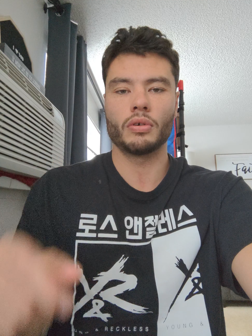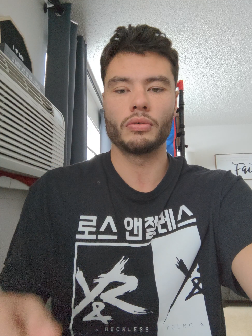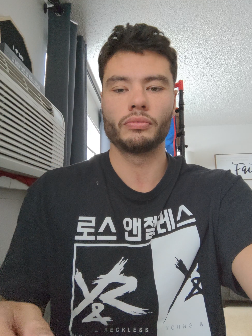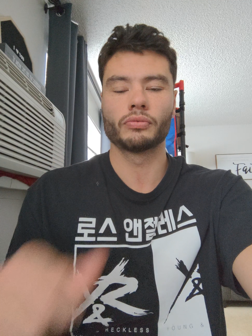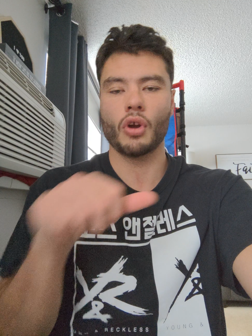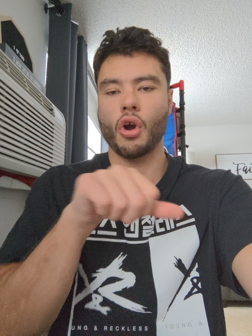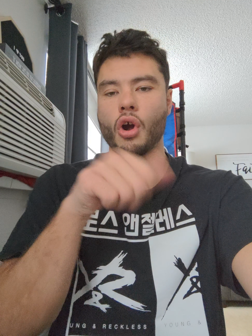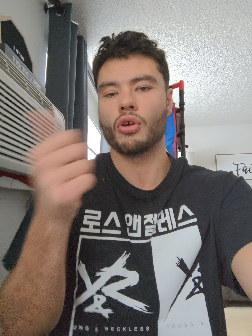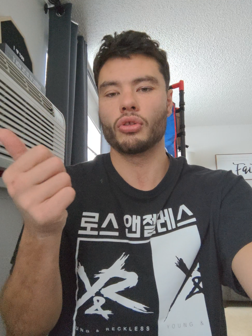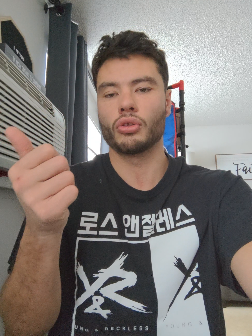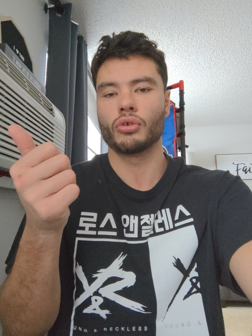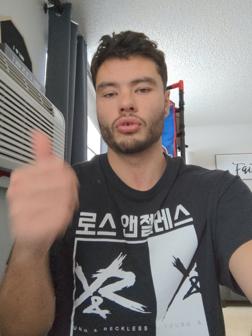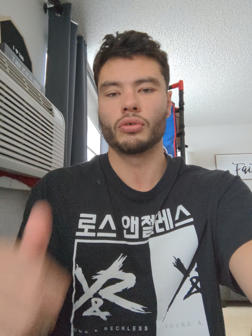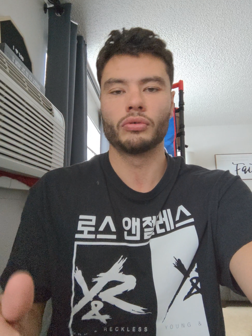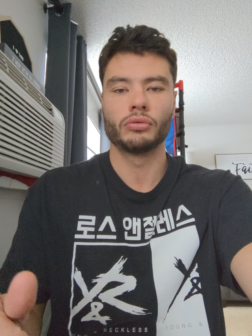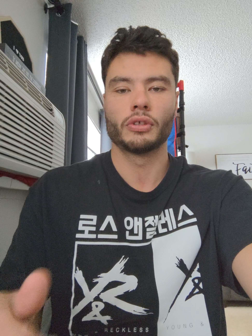another